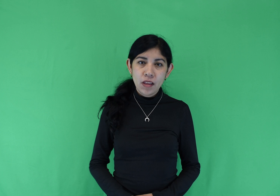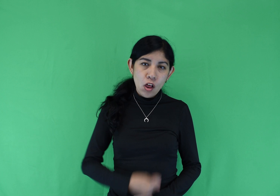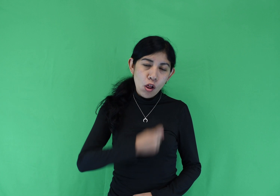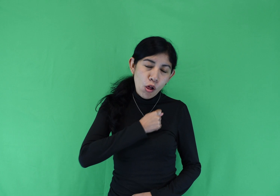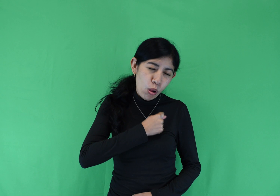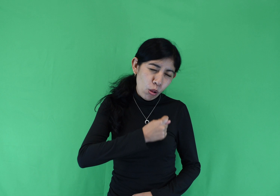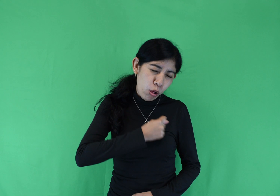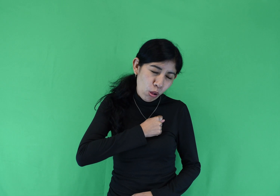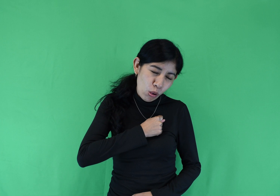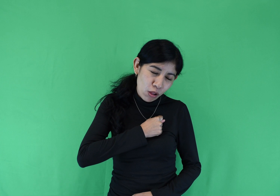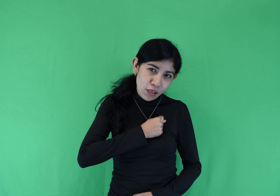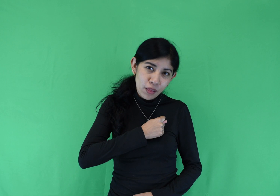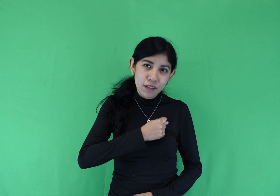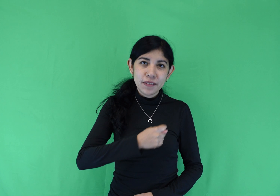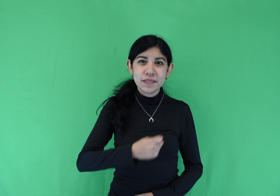tos